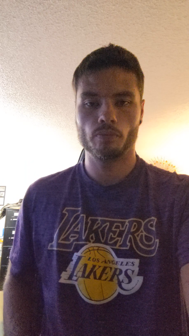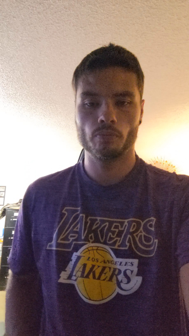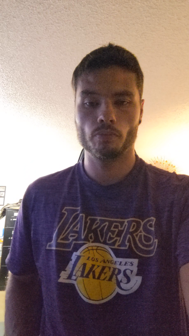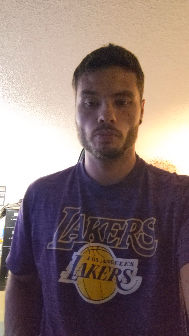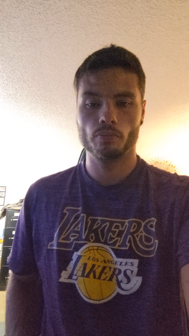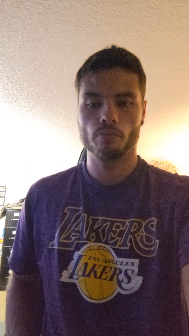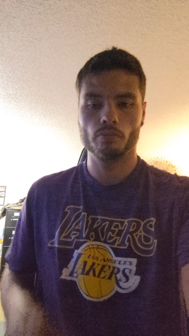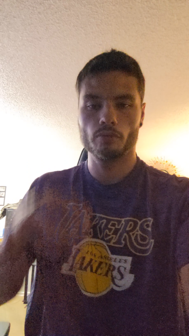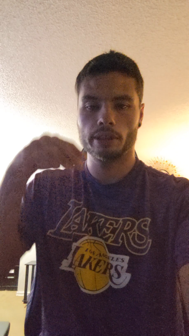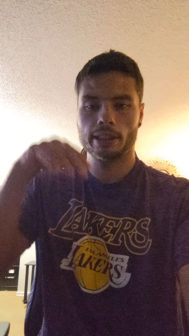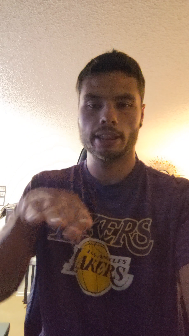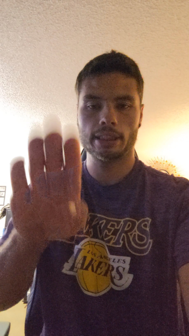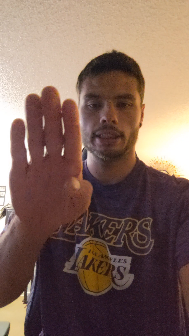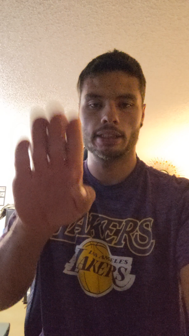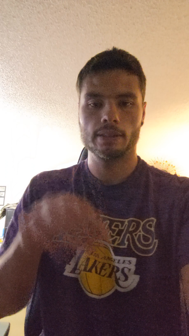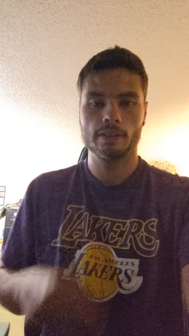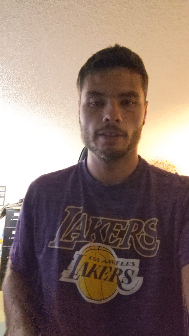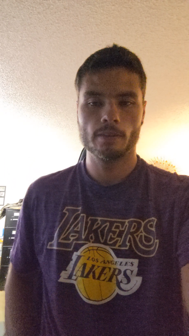enter